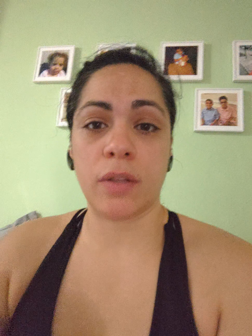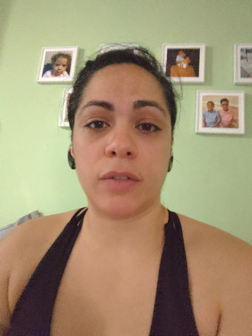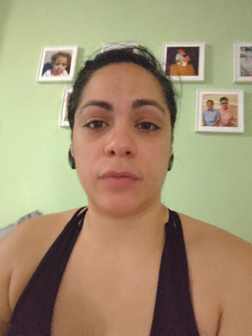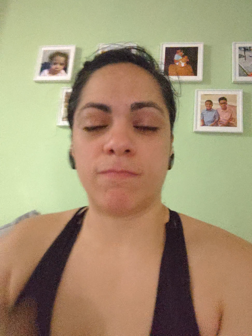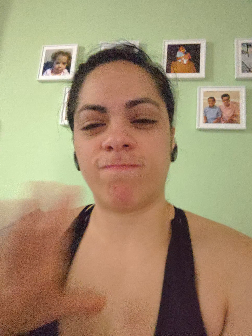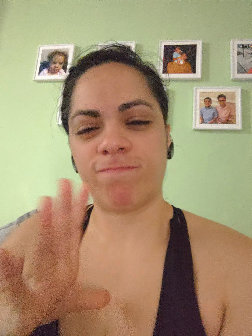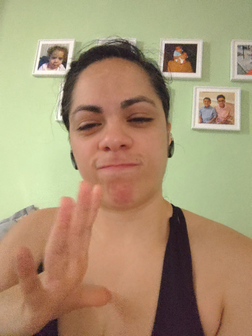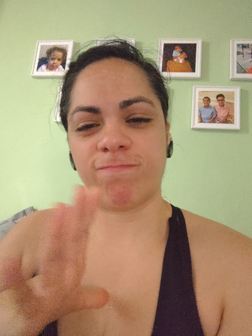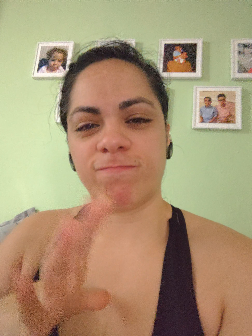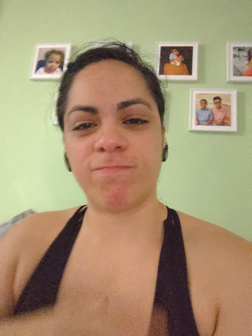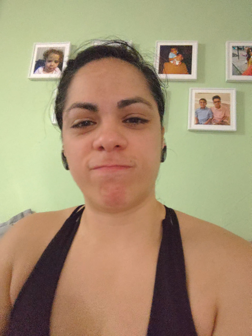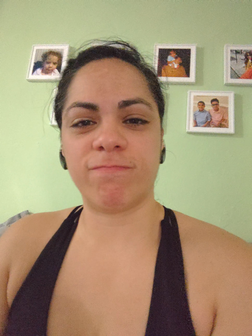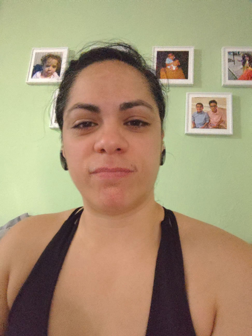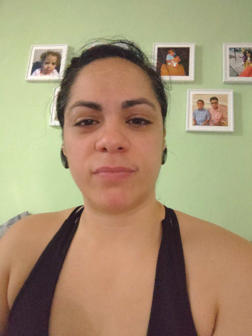fine